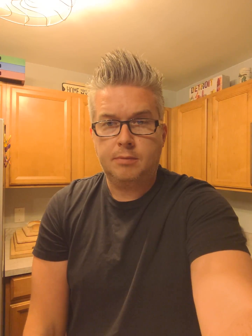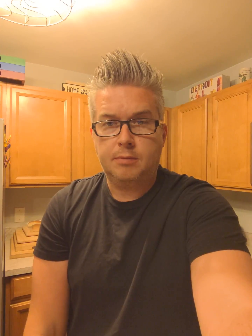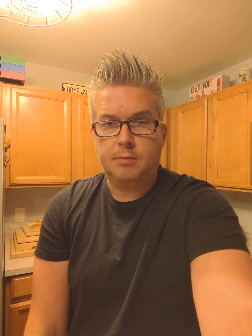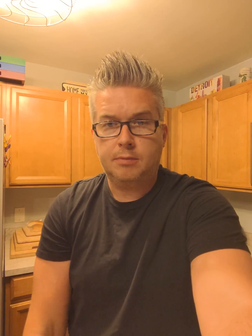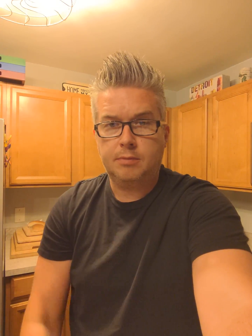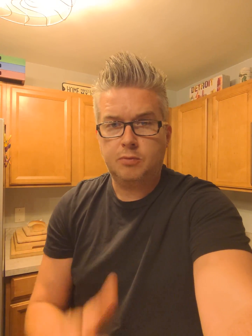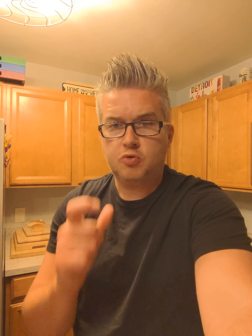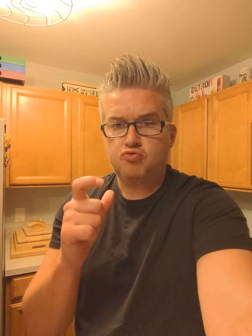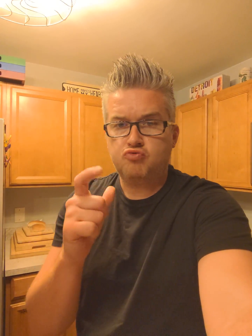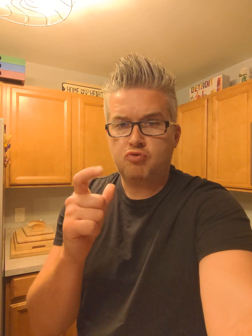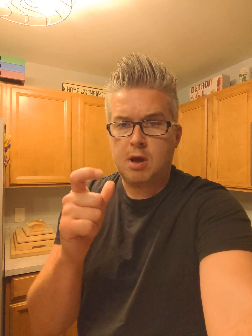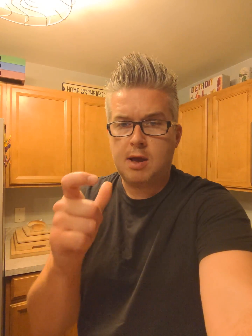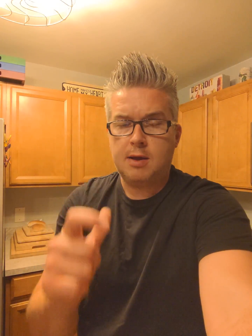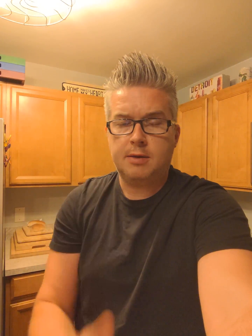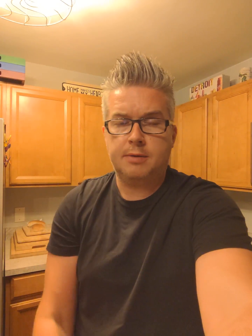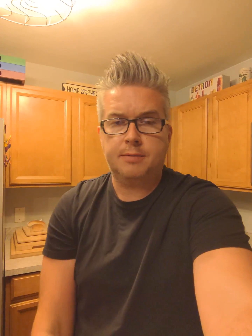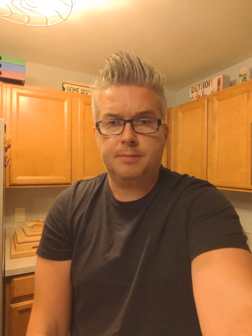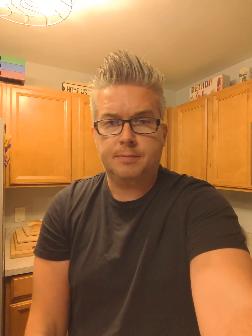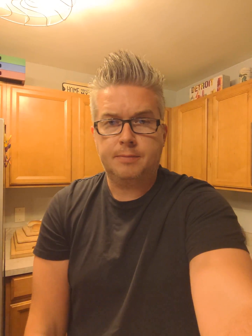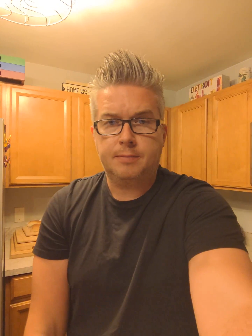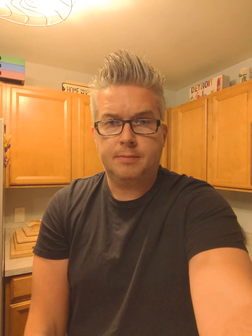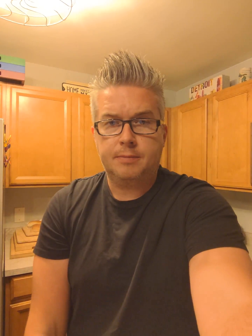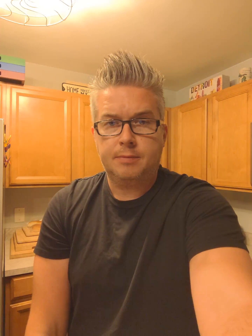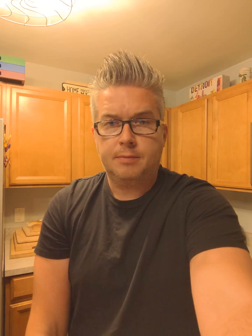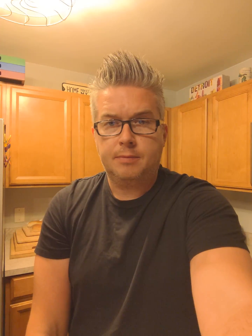run